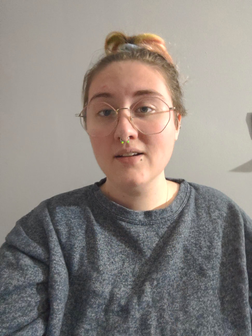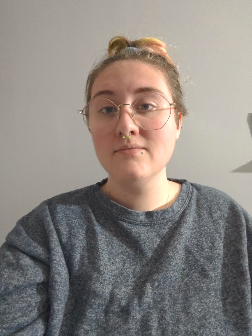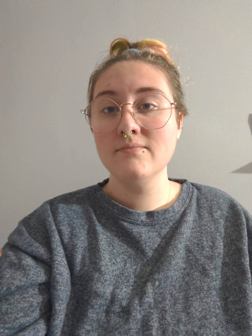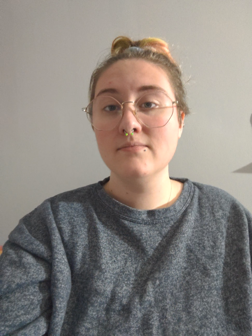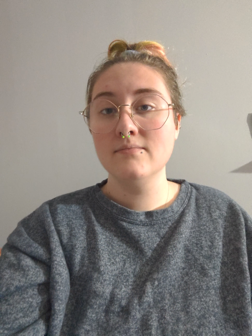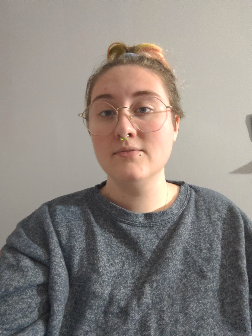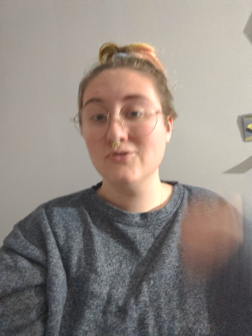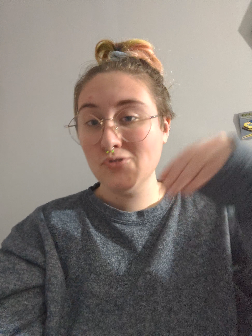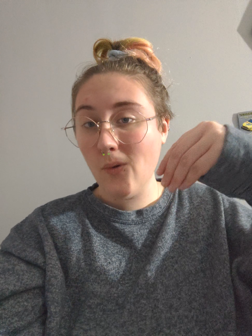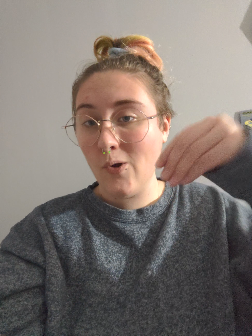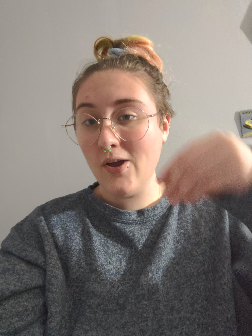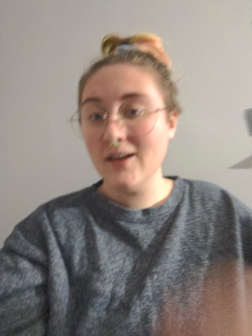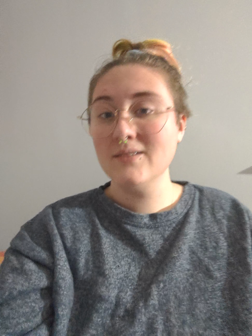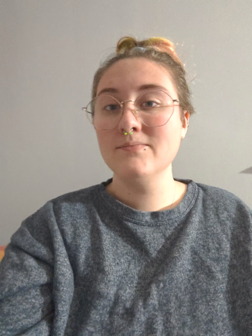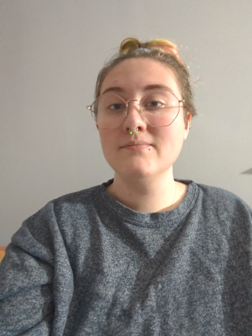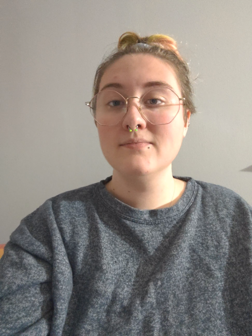store